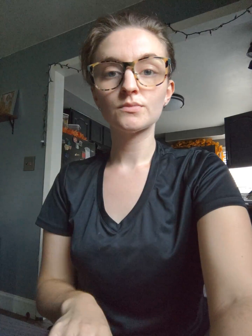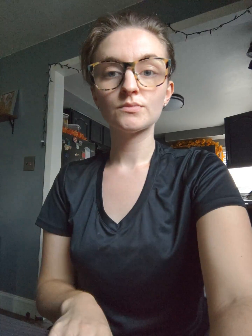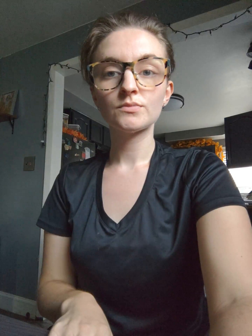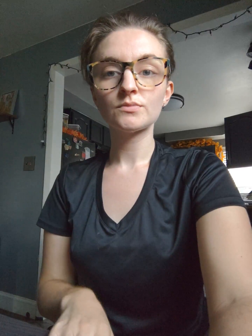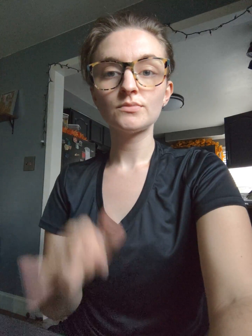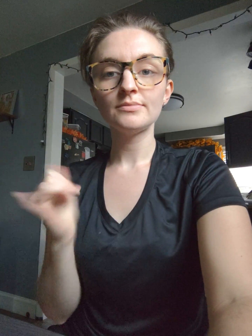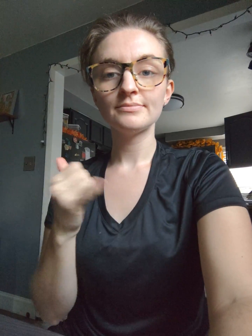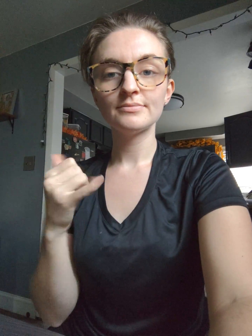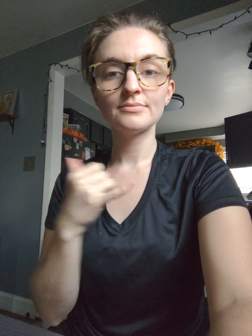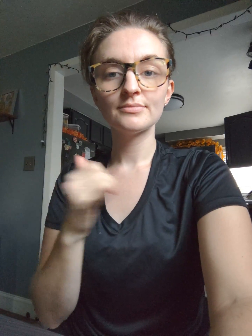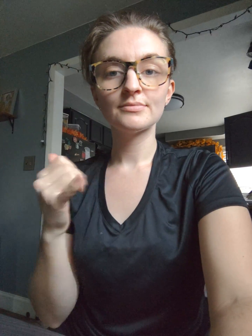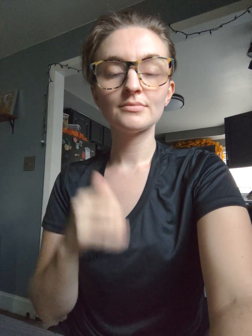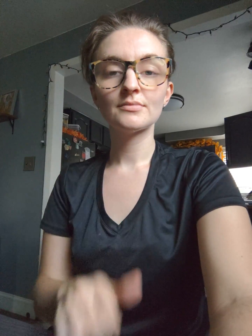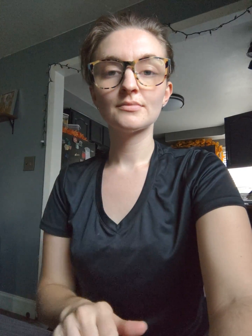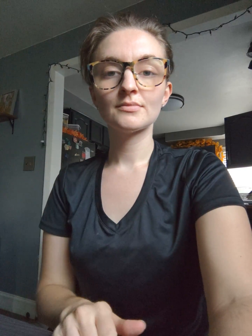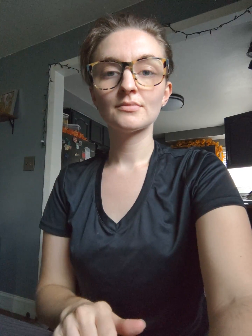play